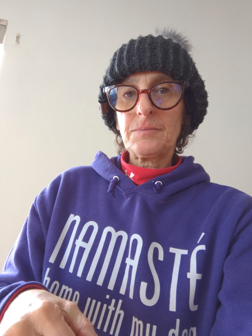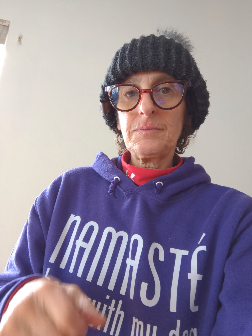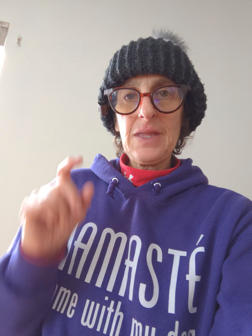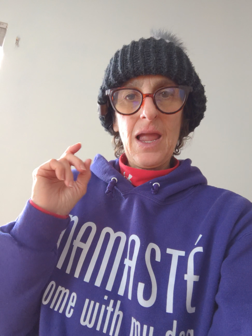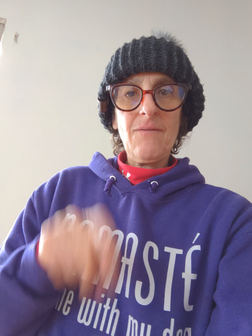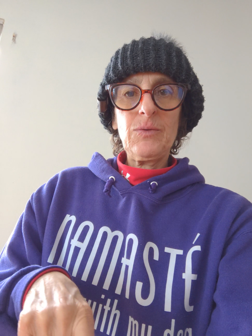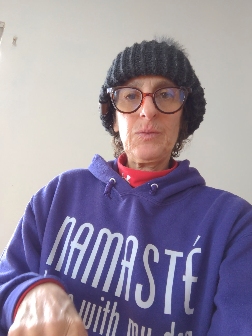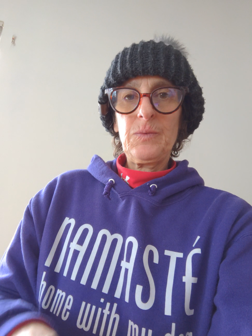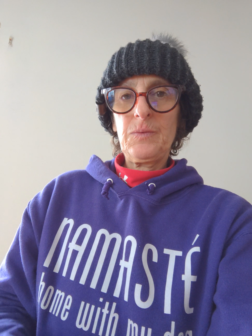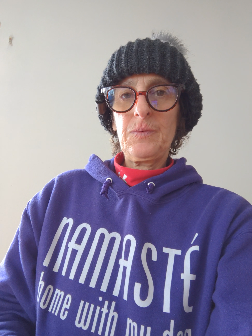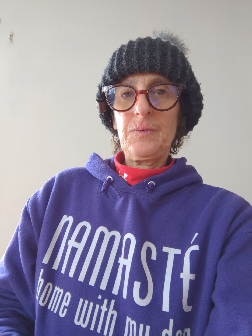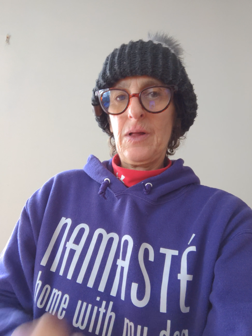have to